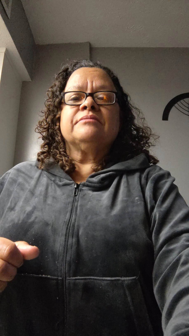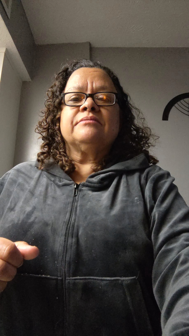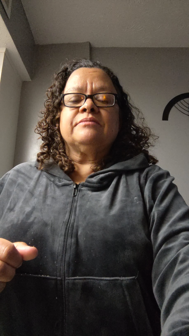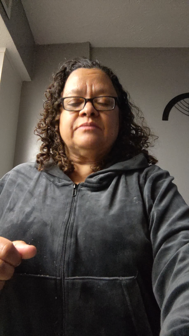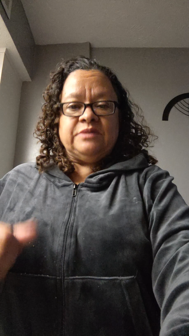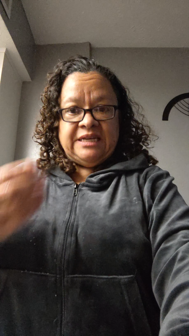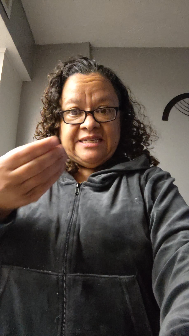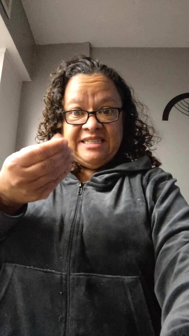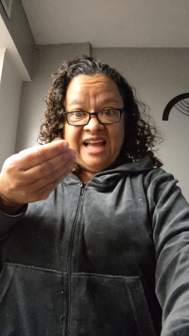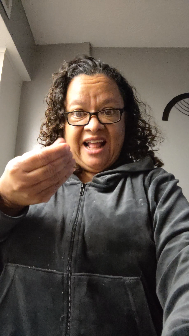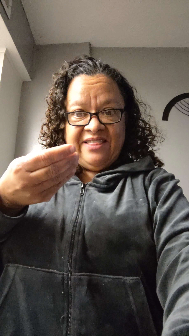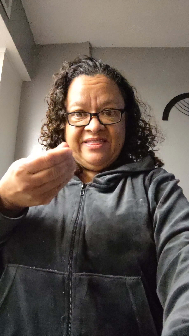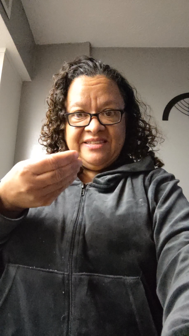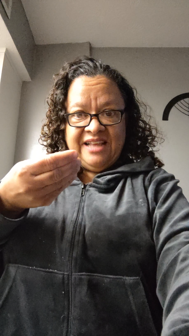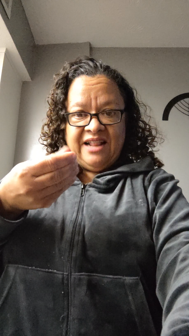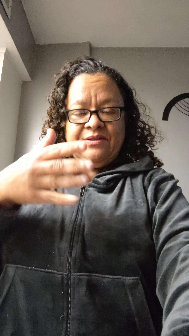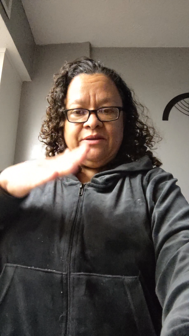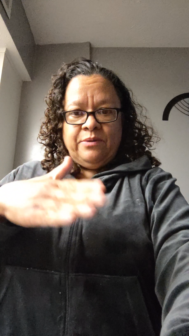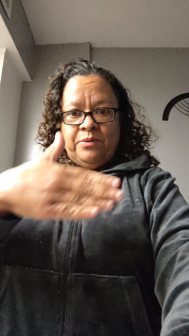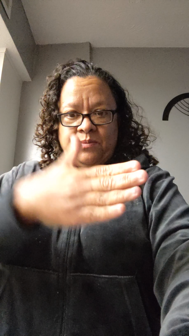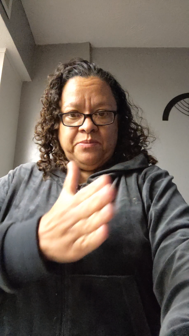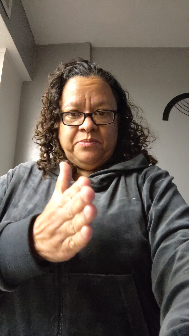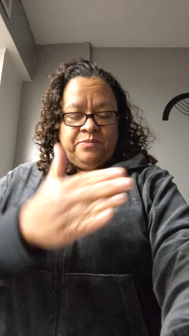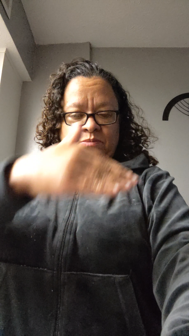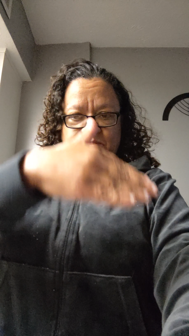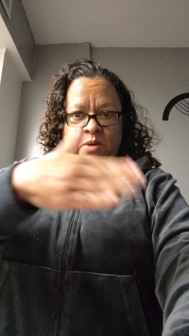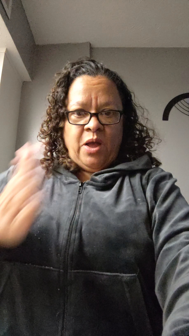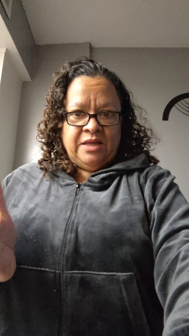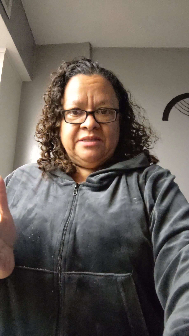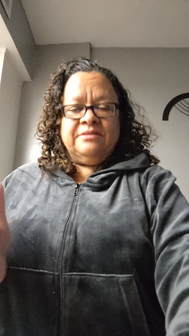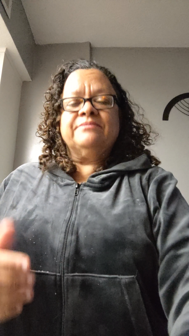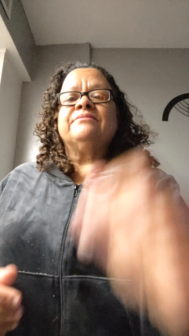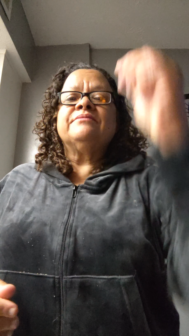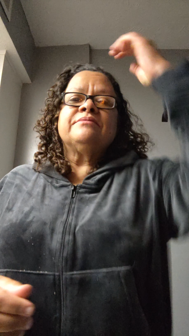sandbox